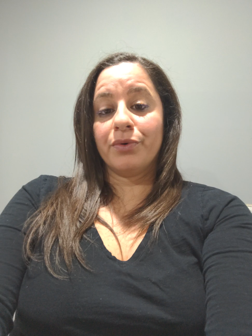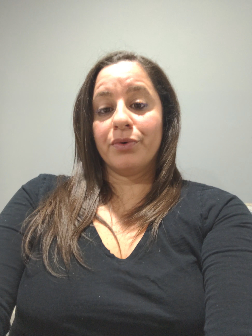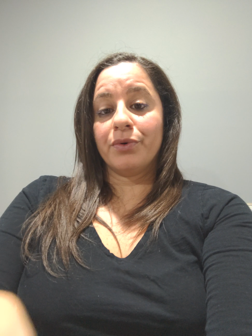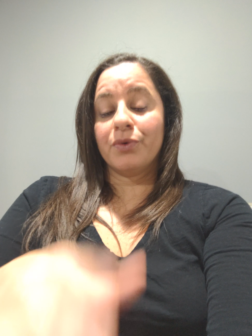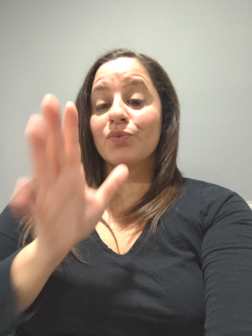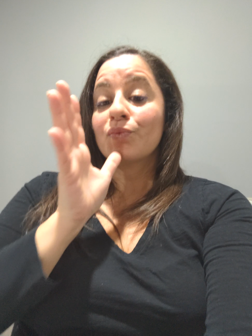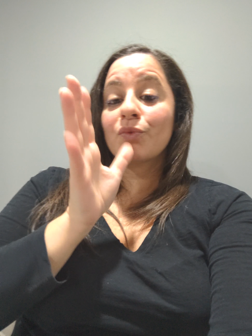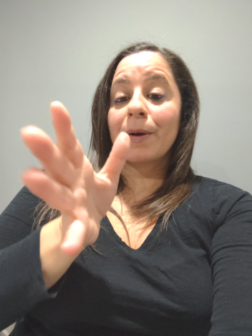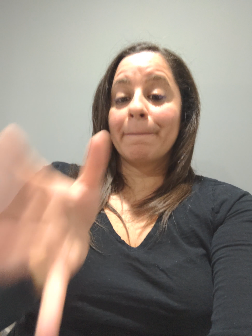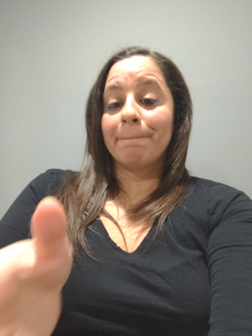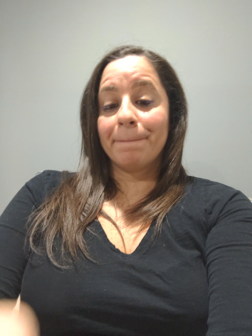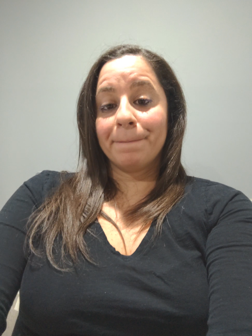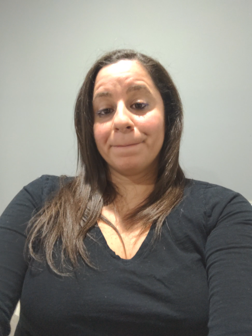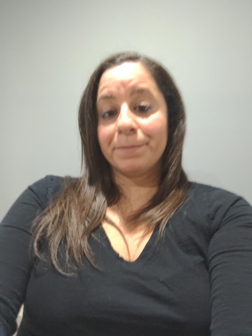grandma